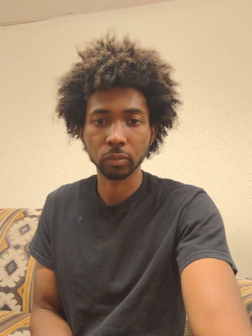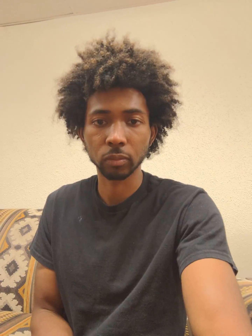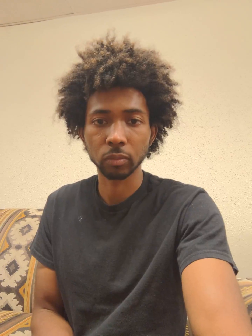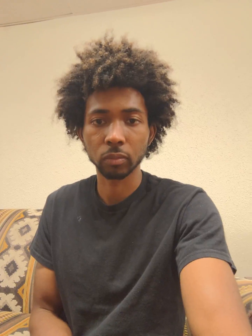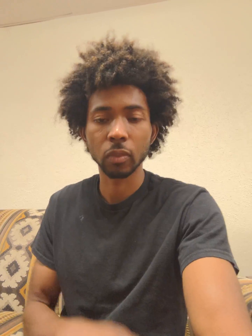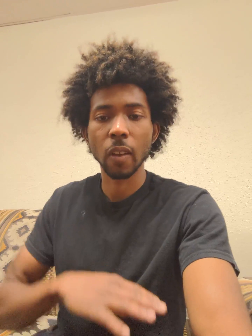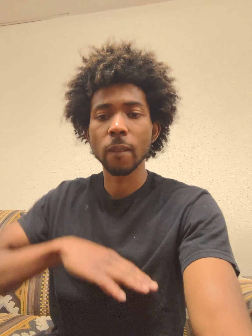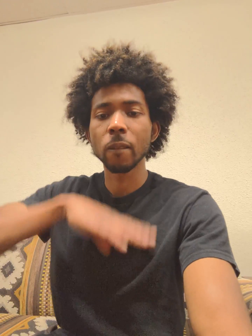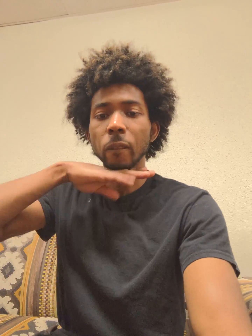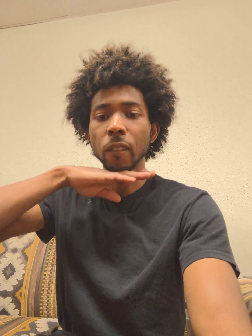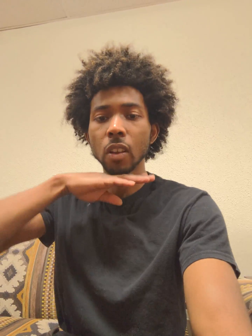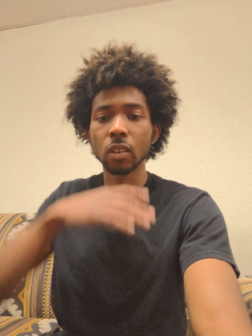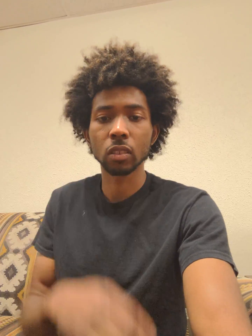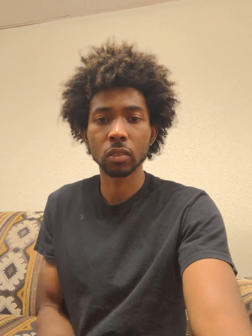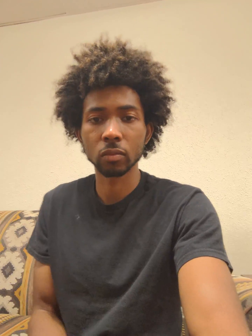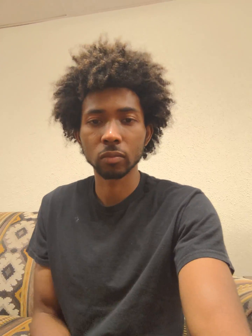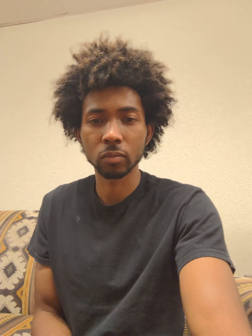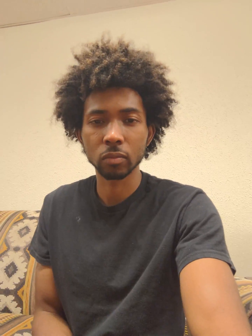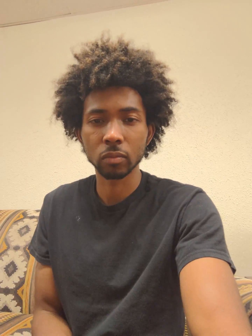full